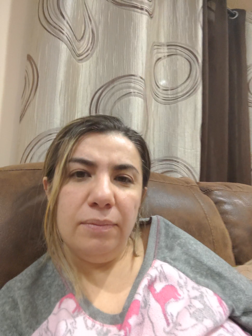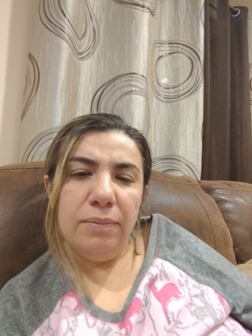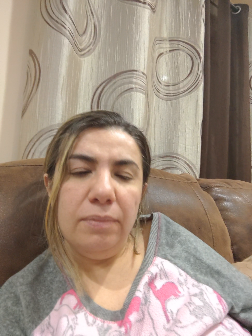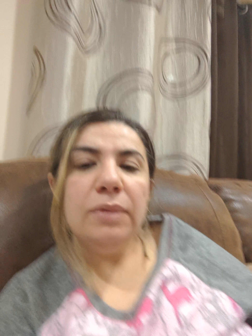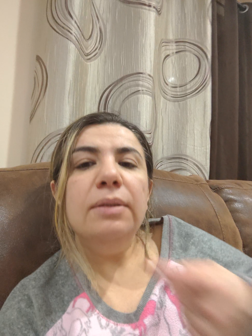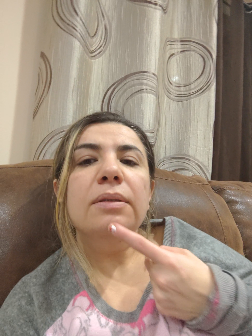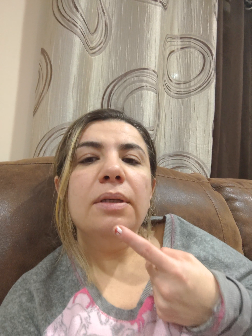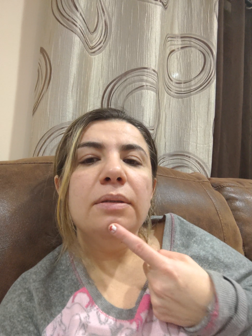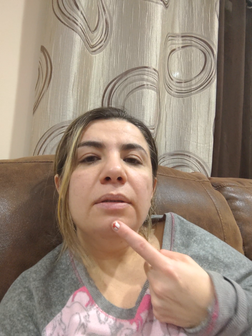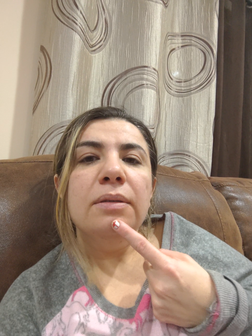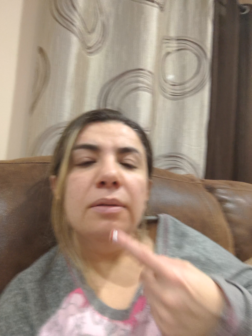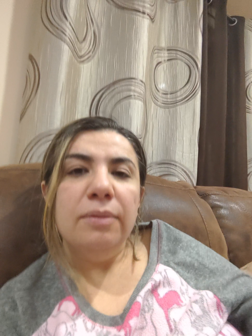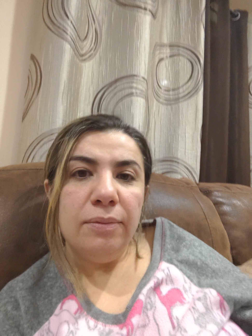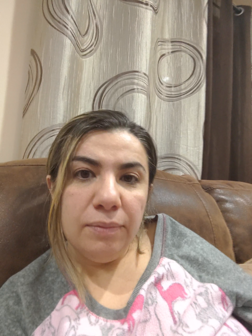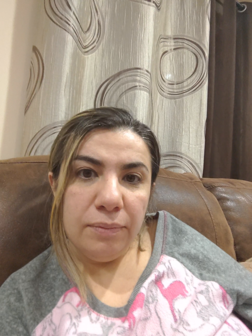say